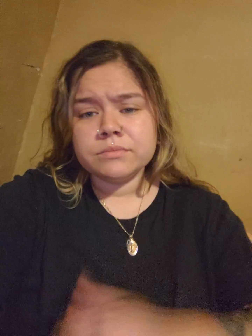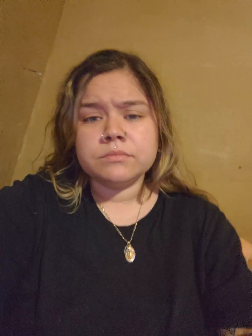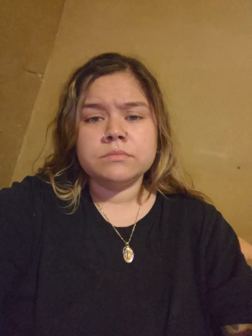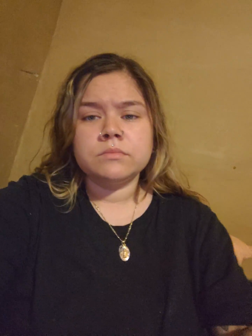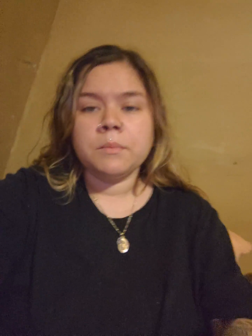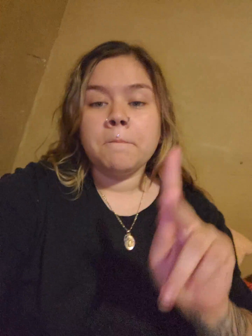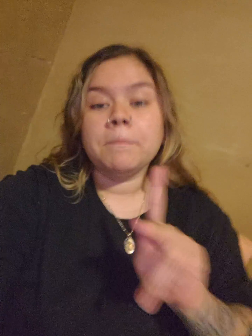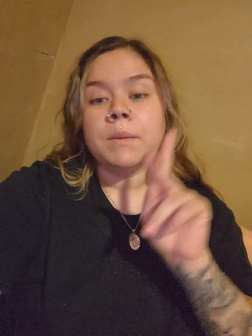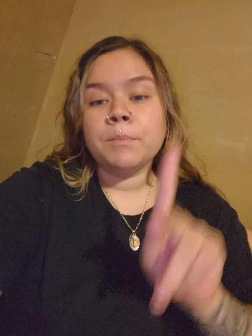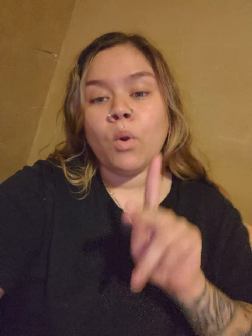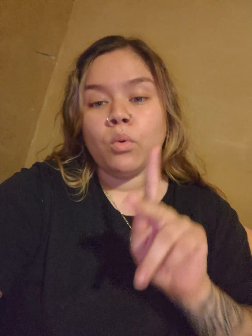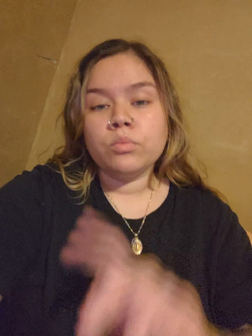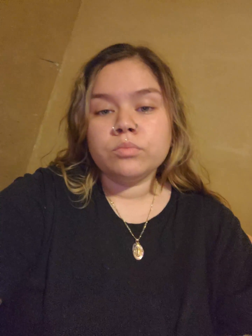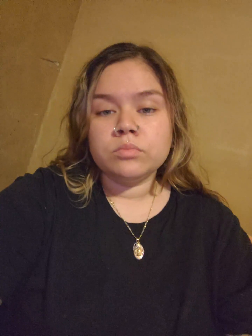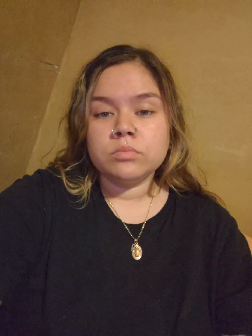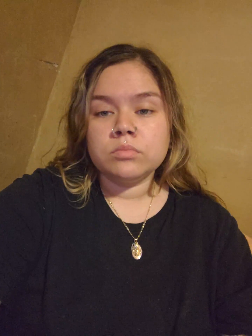people